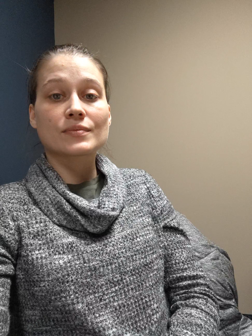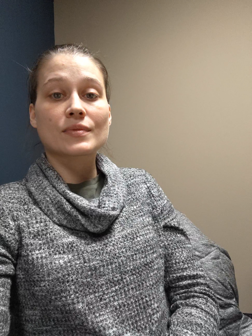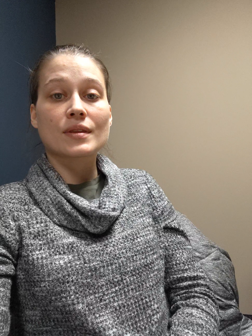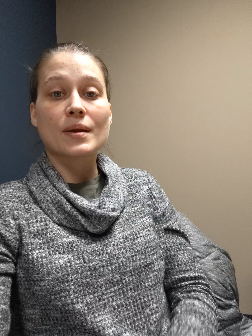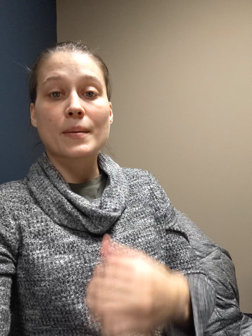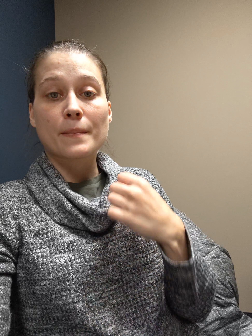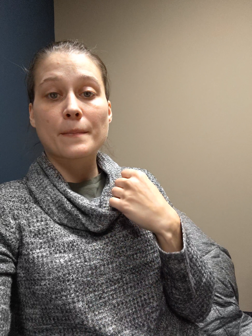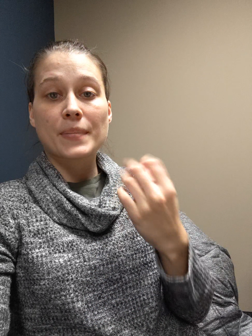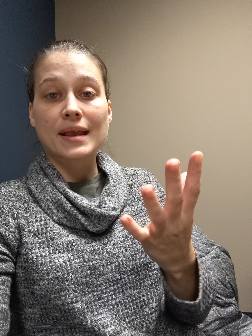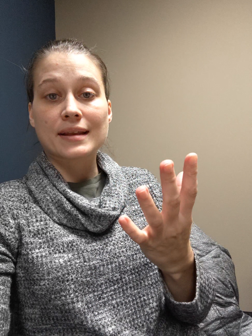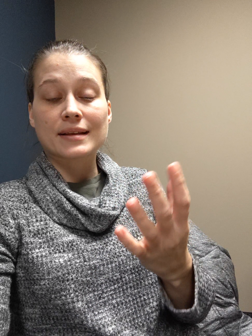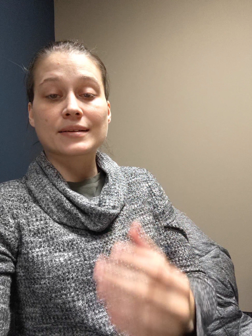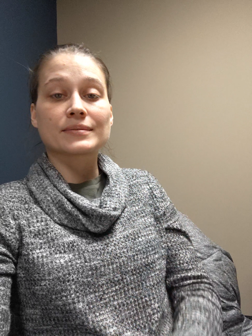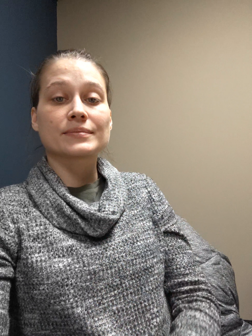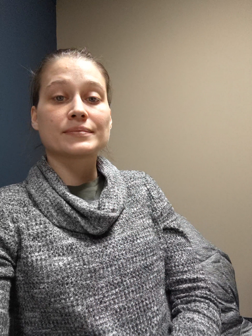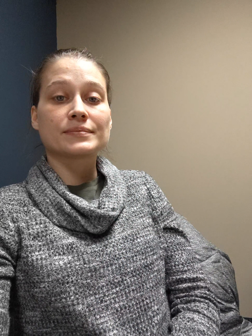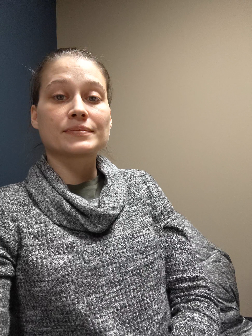many